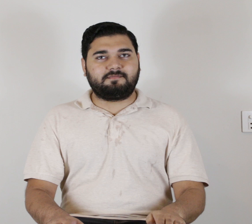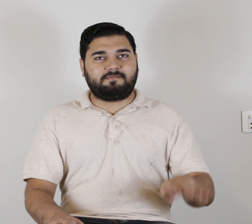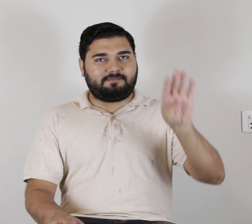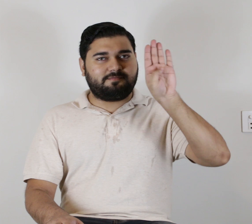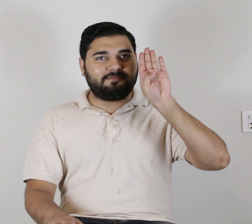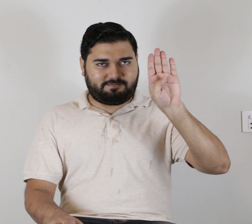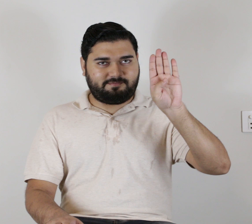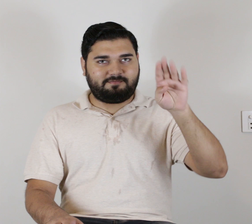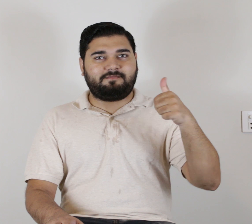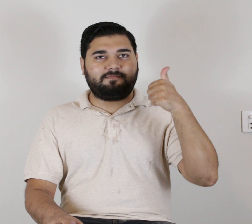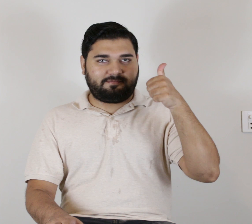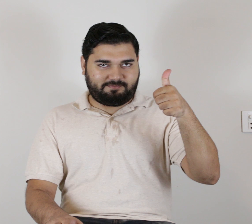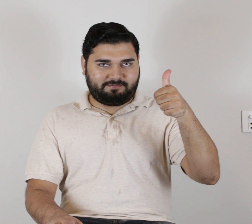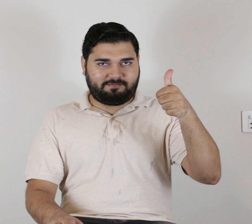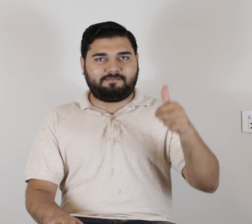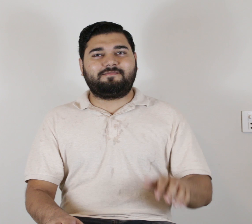best